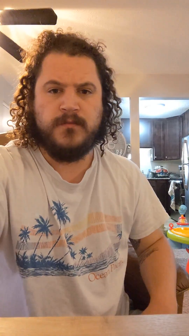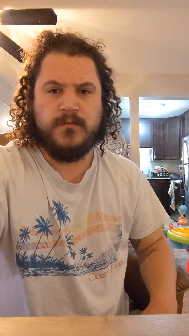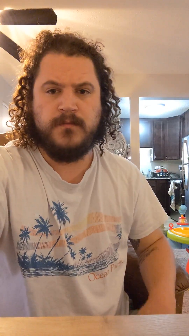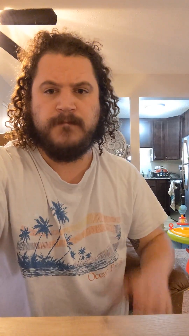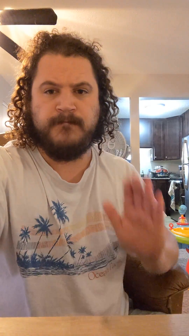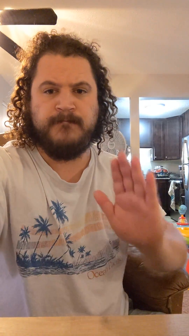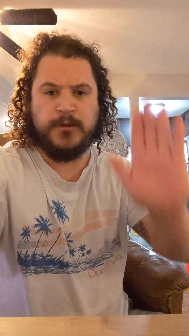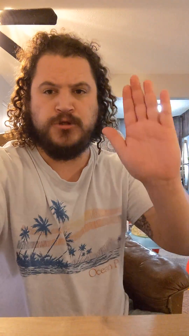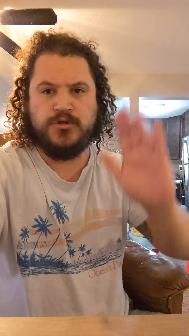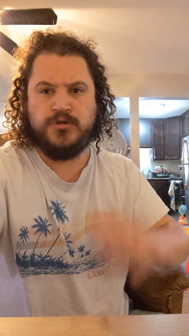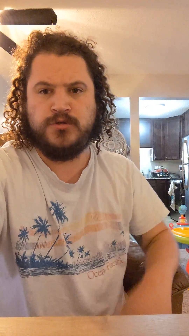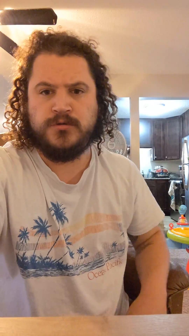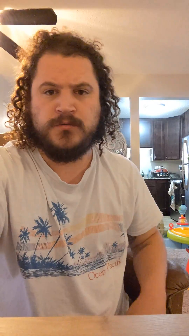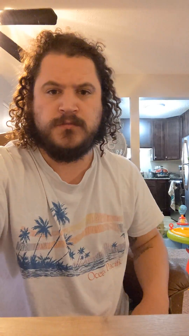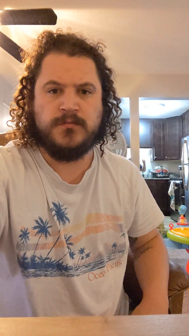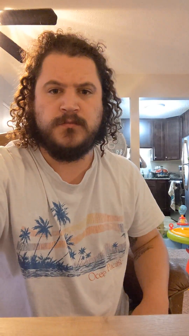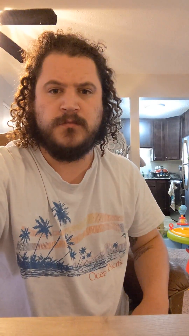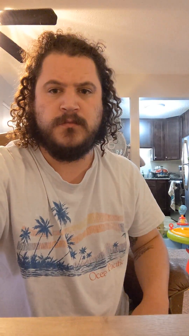push